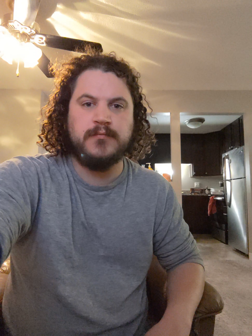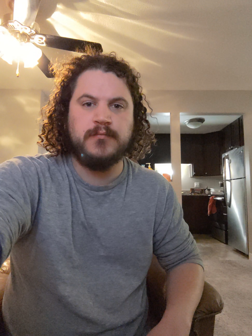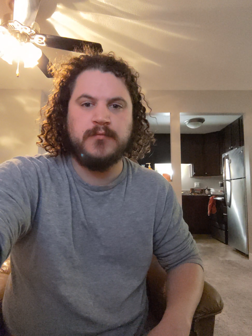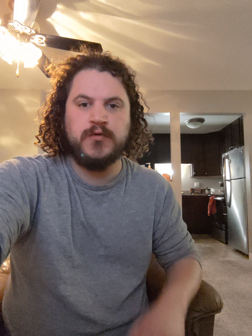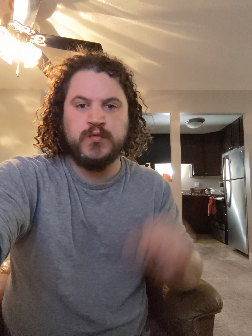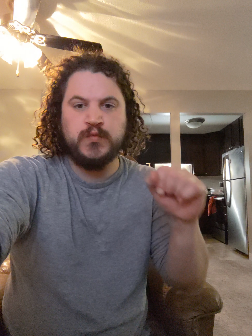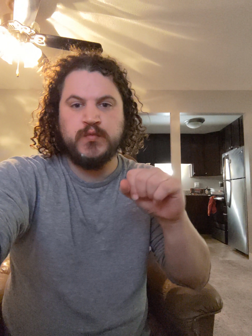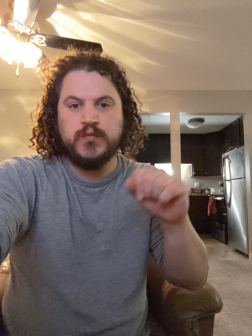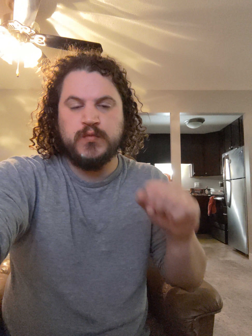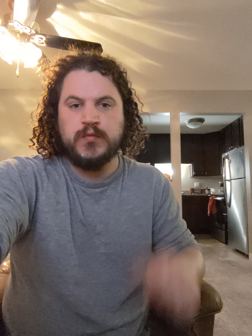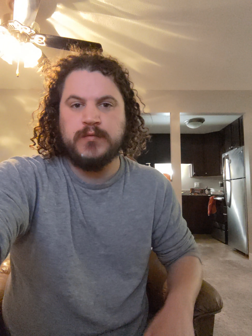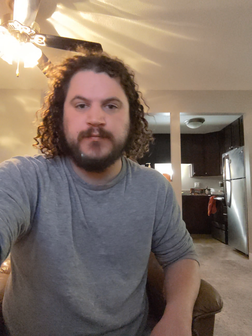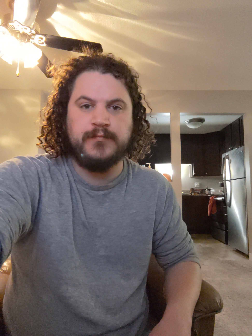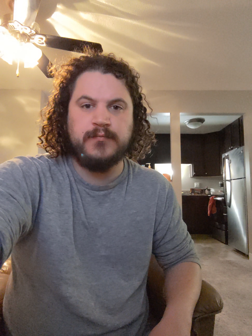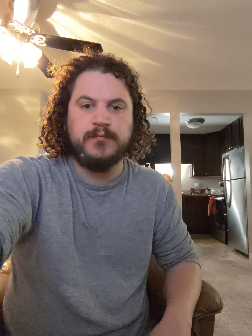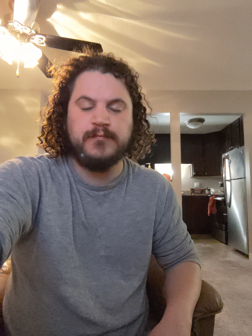shoe